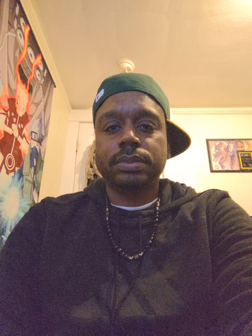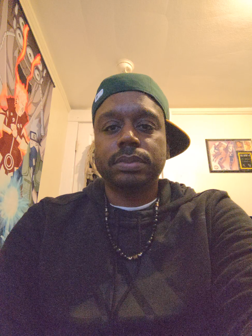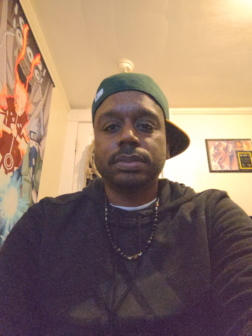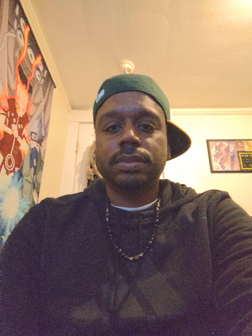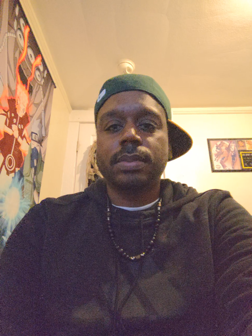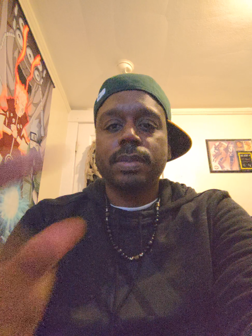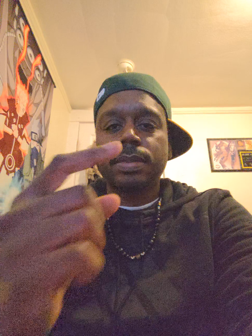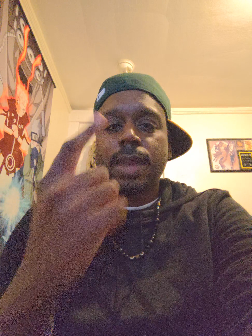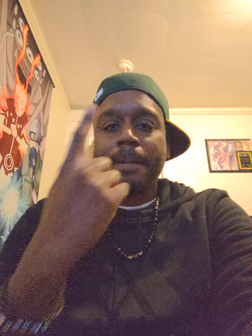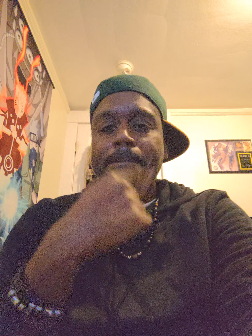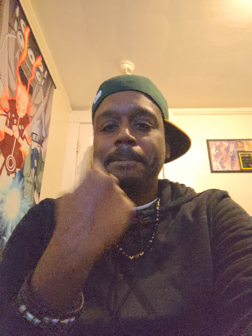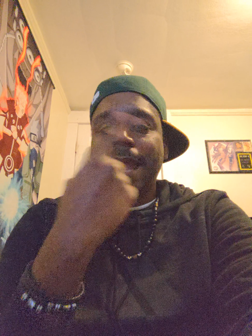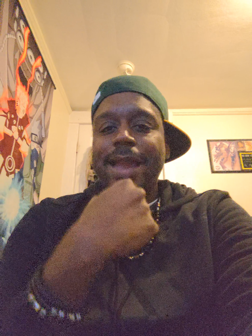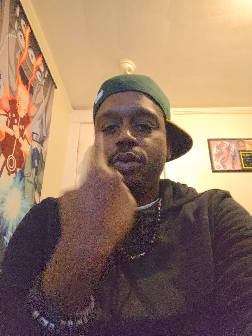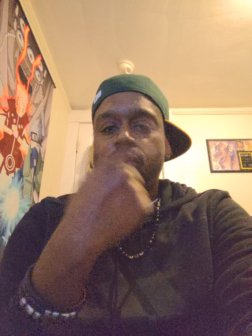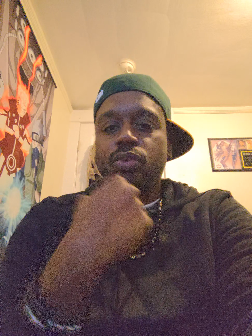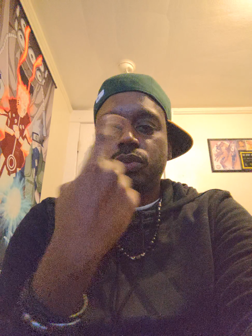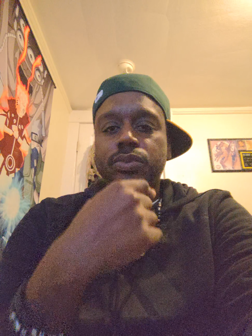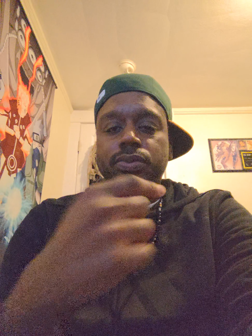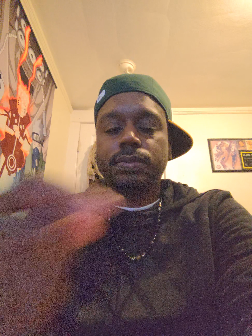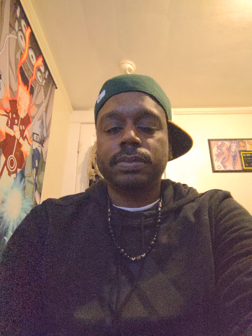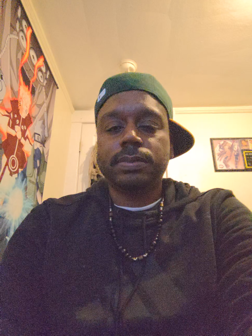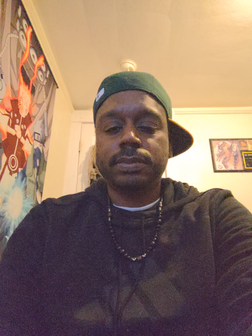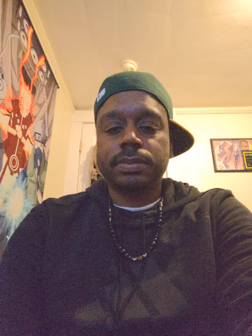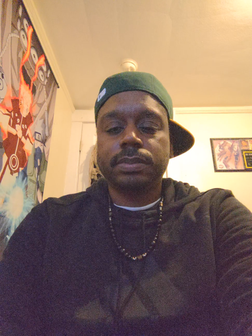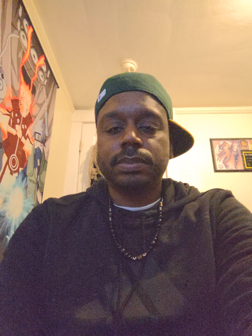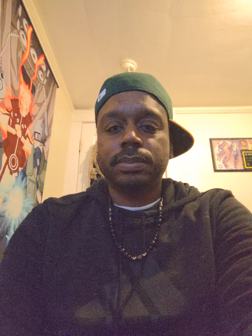mouth